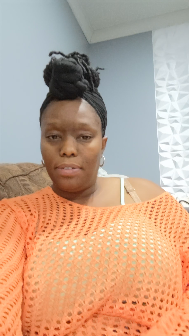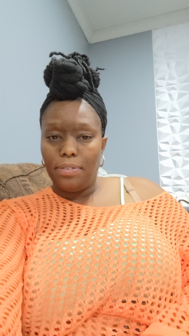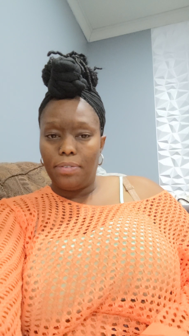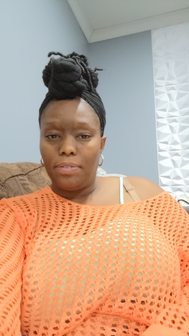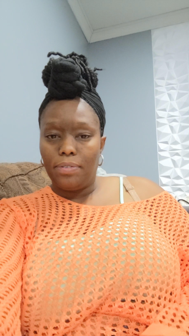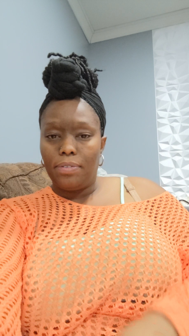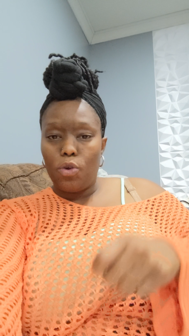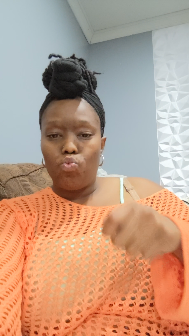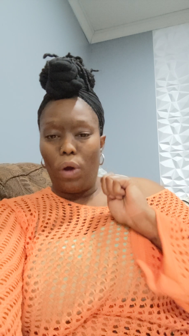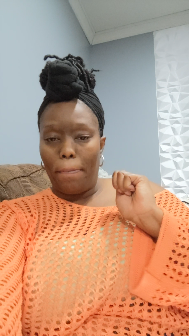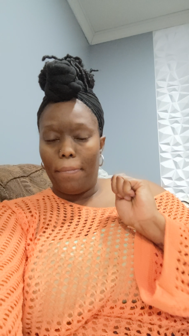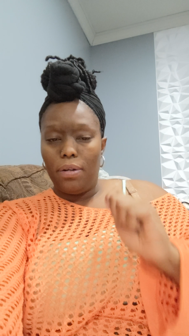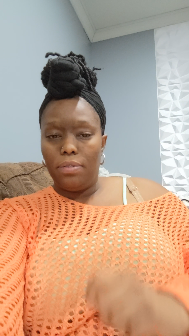rip